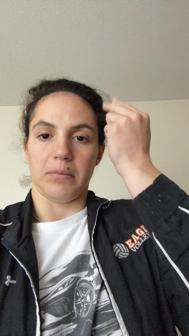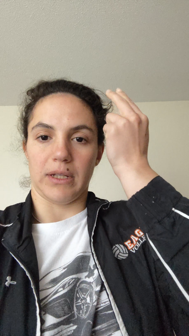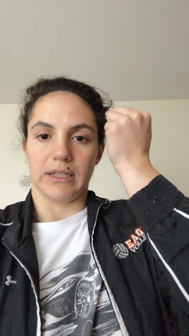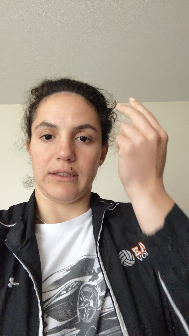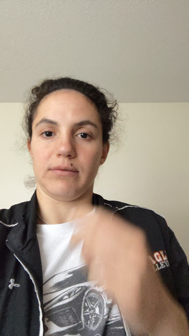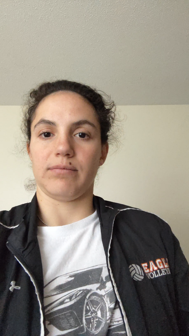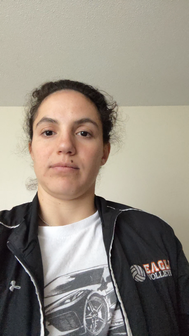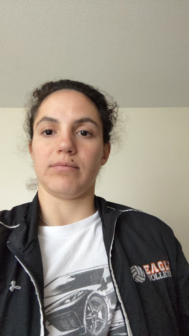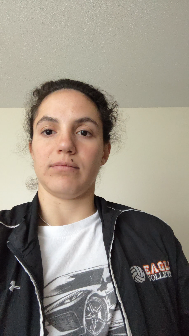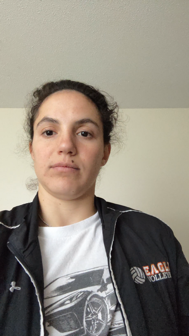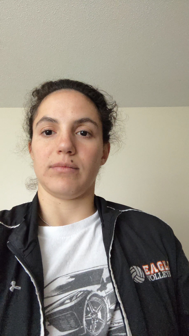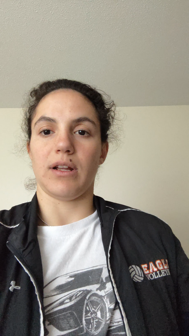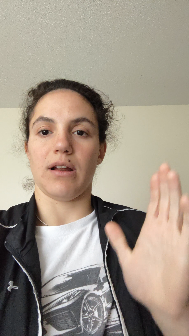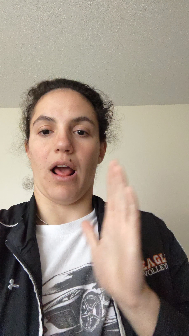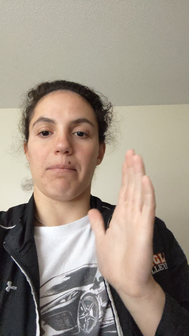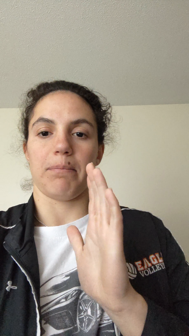clap